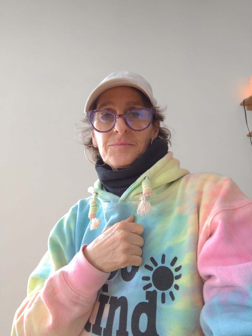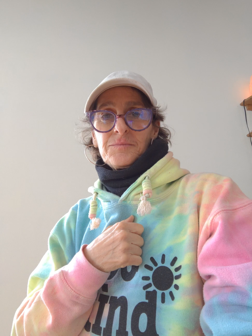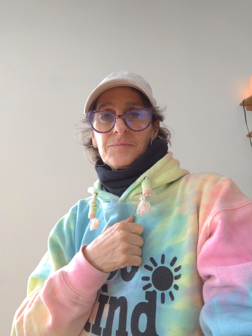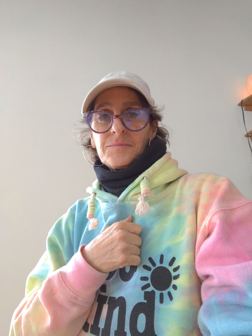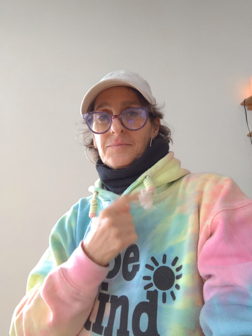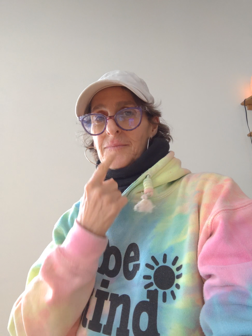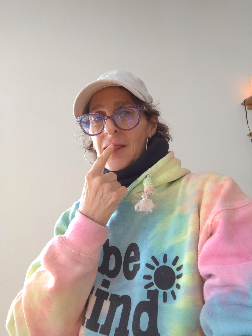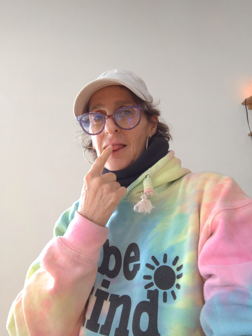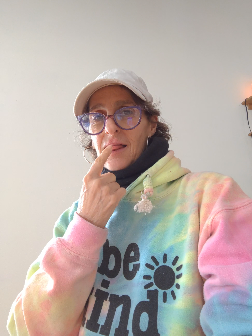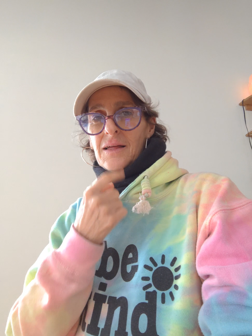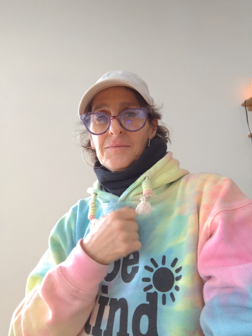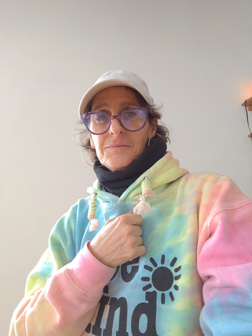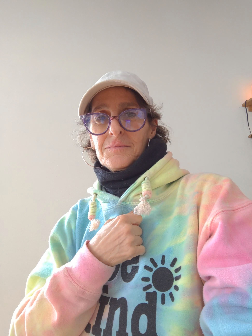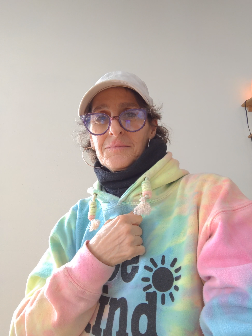tongue